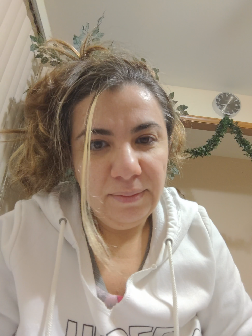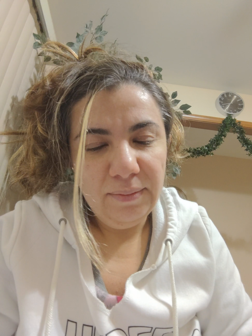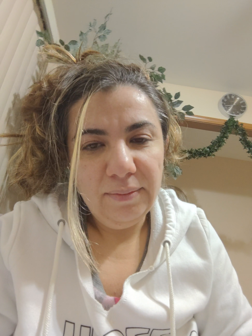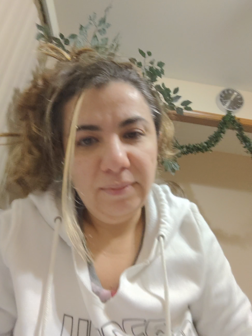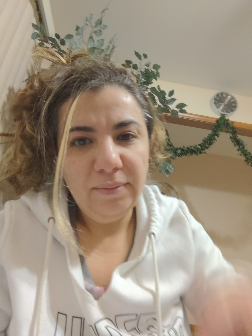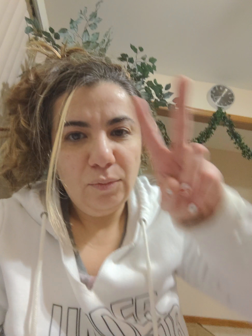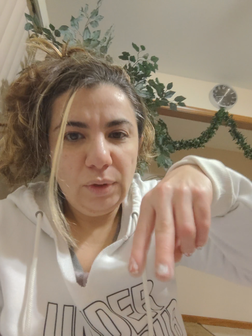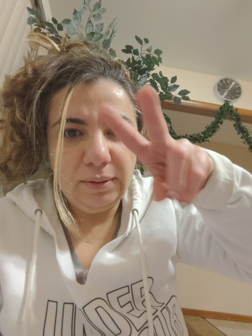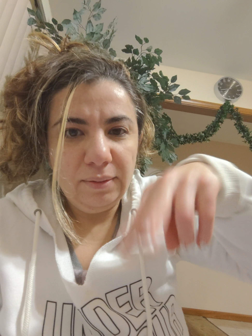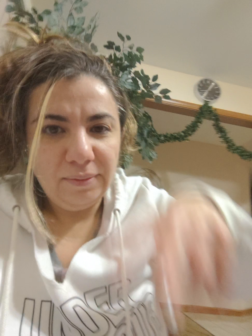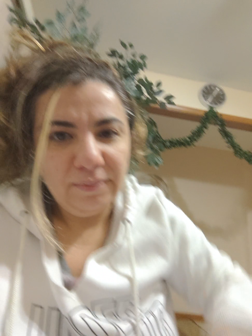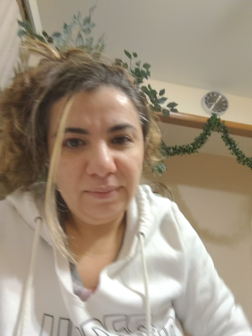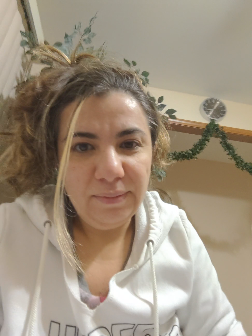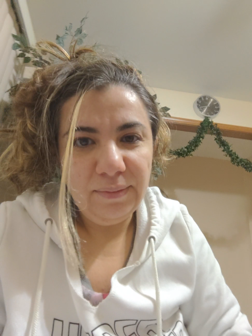read